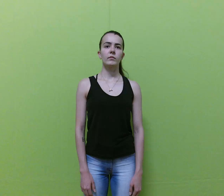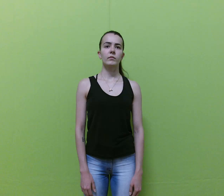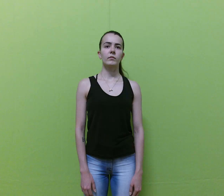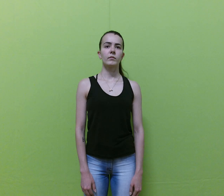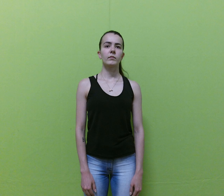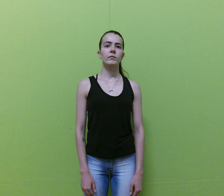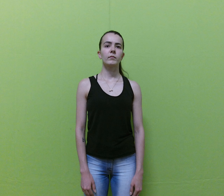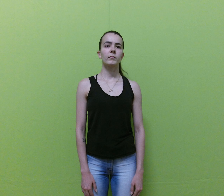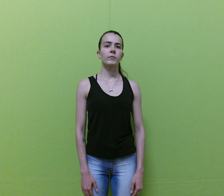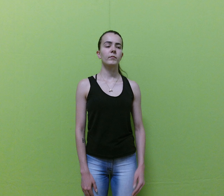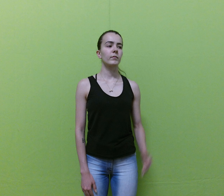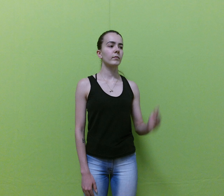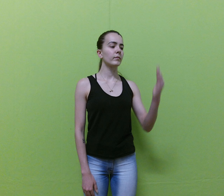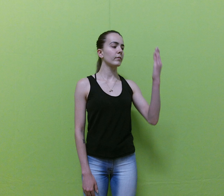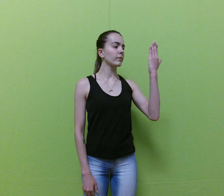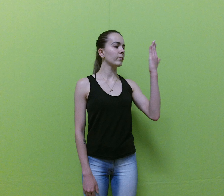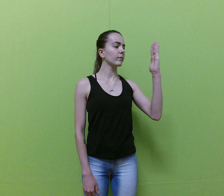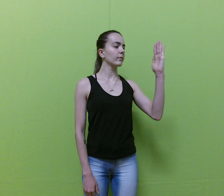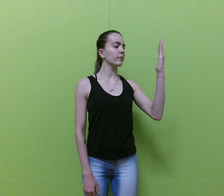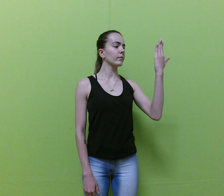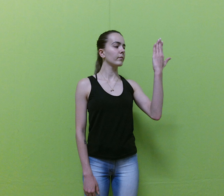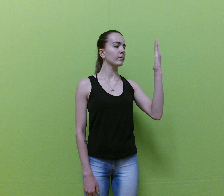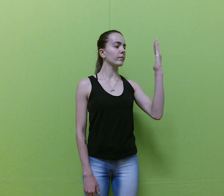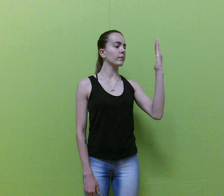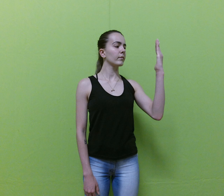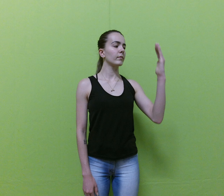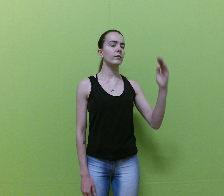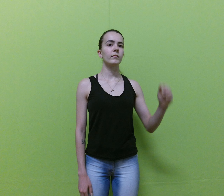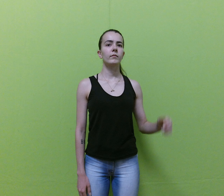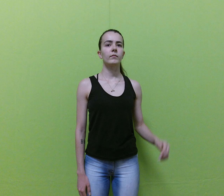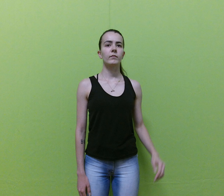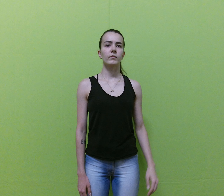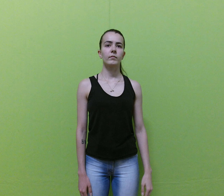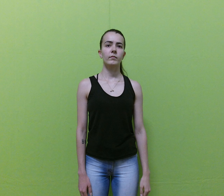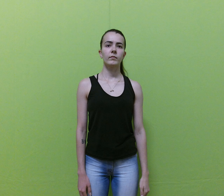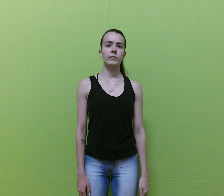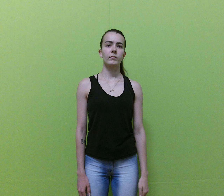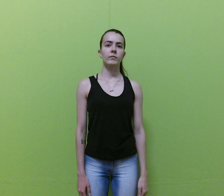espelho